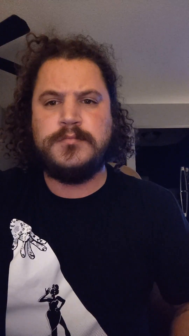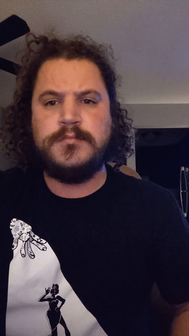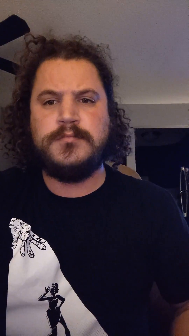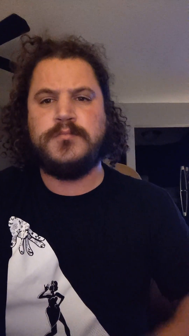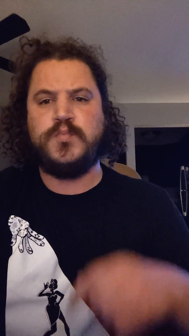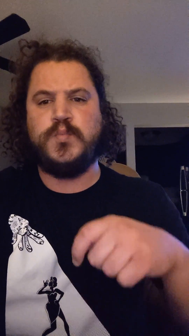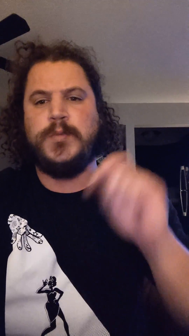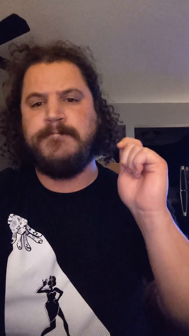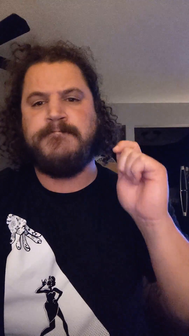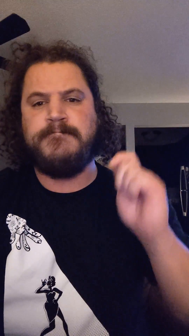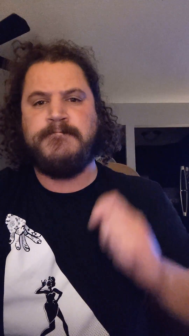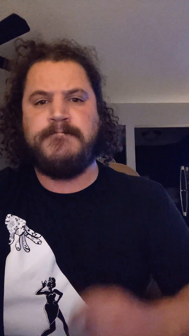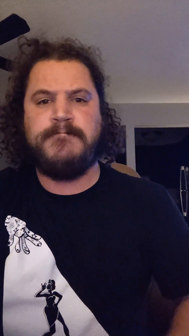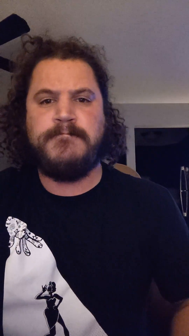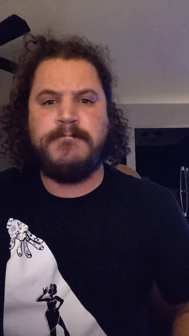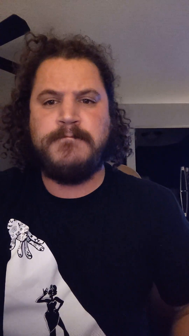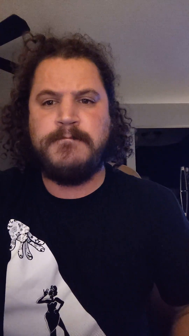rip